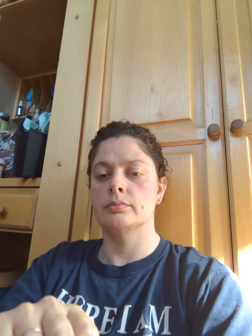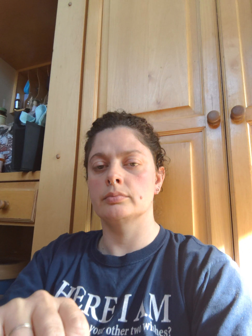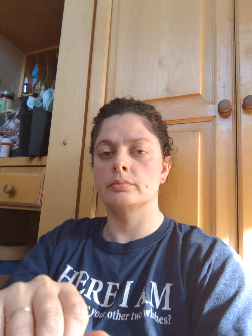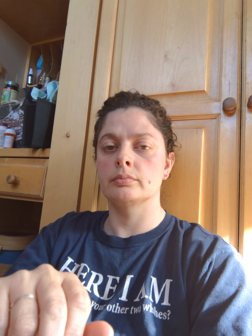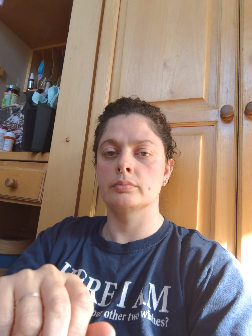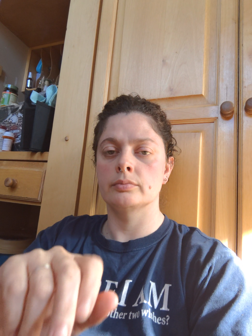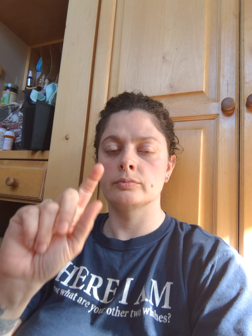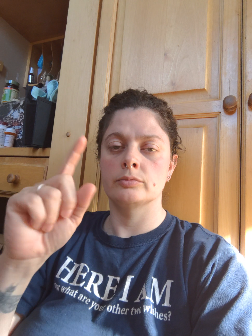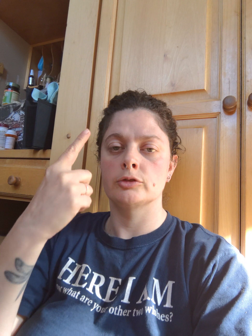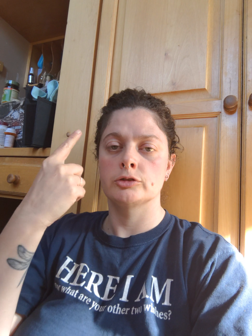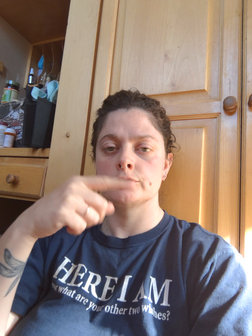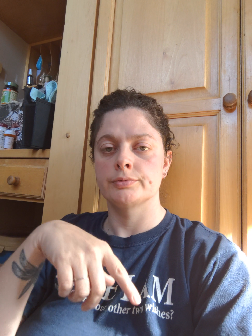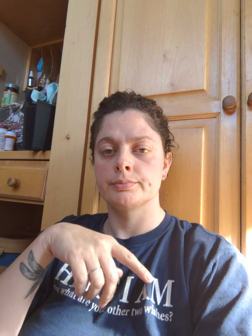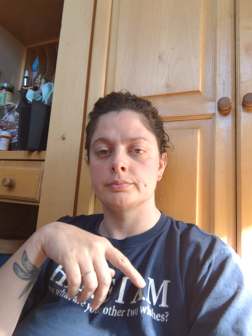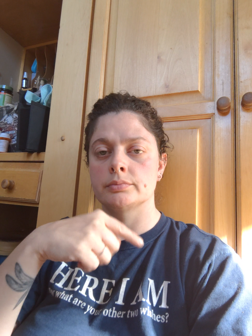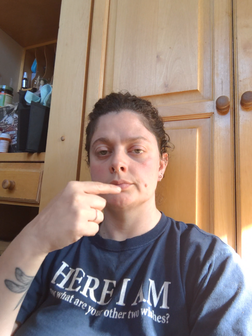first